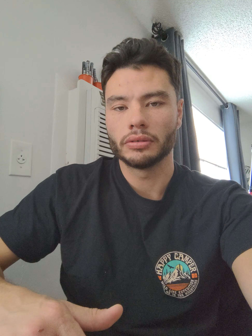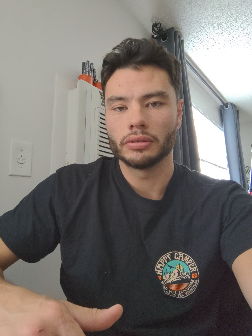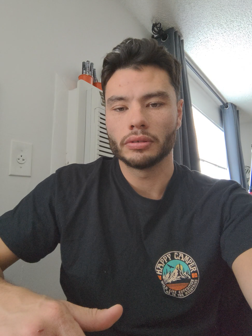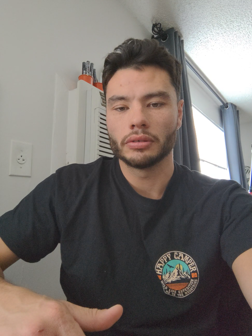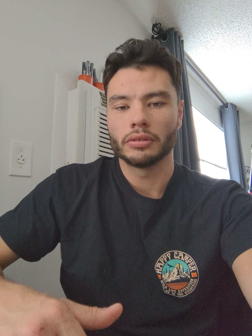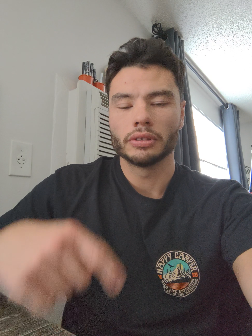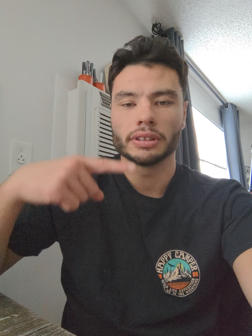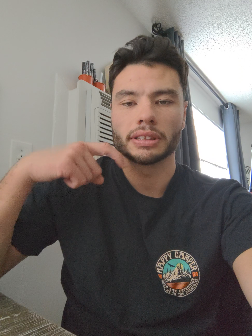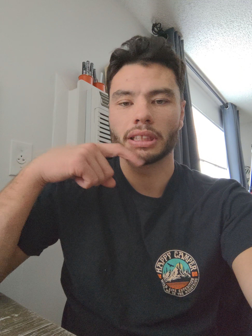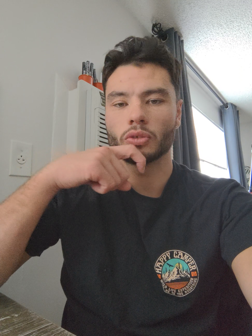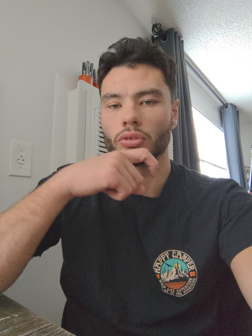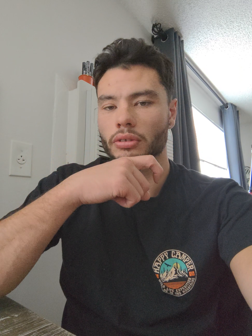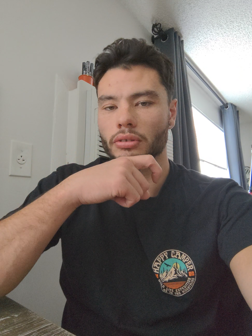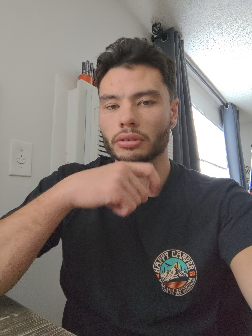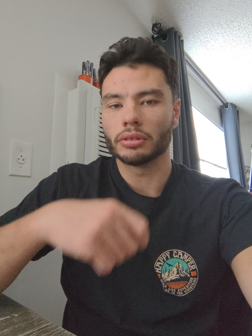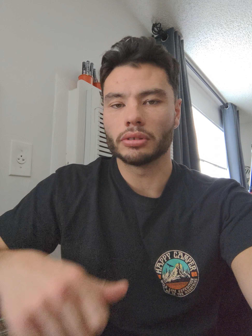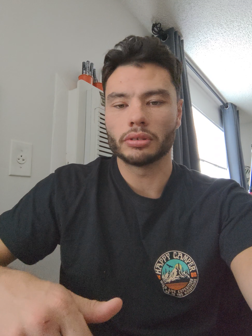cereal